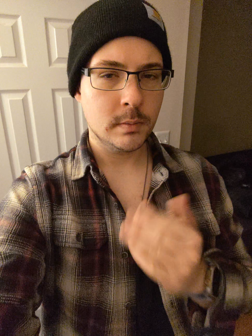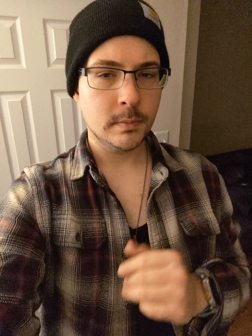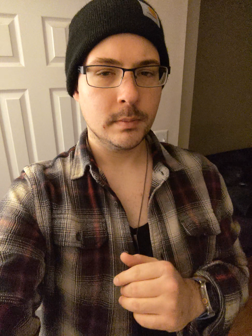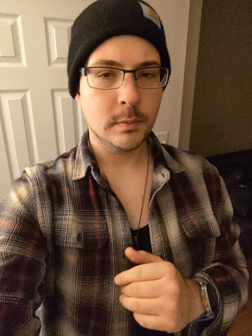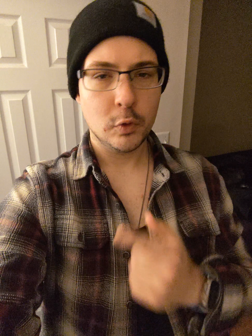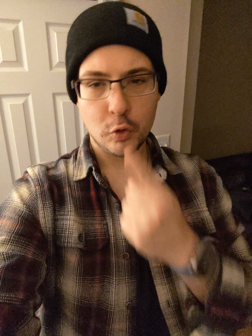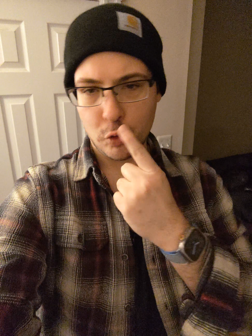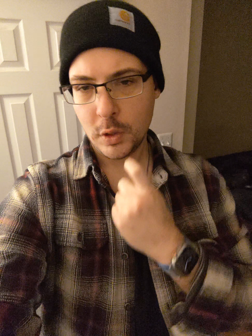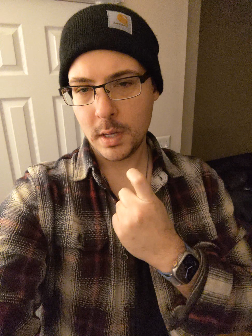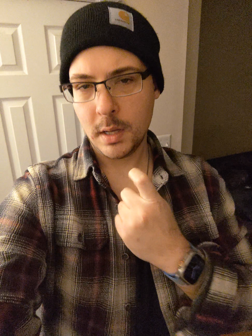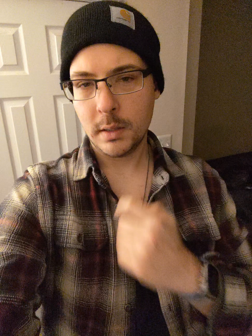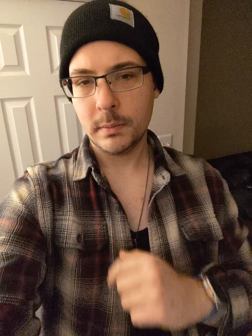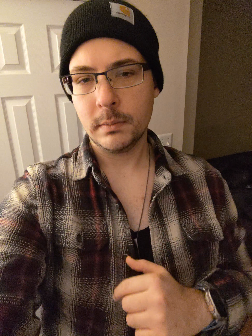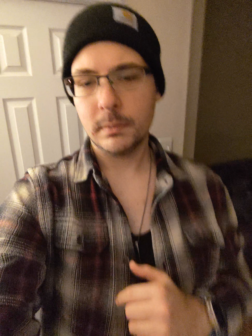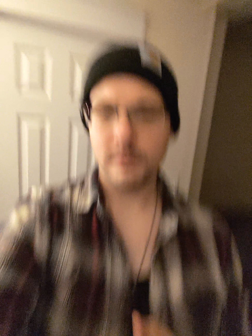red